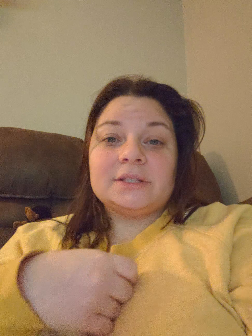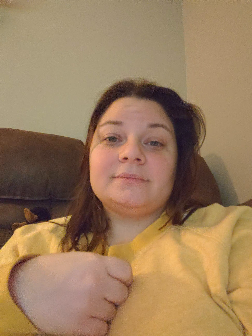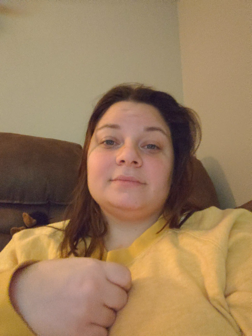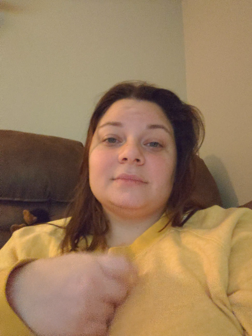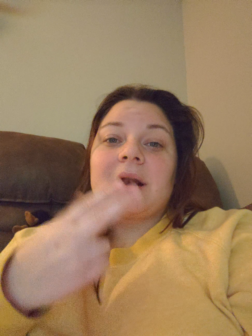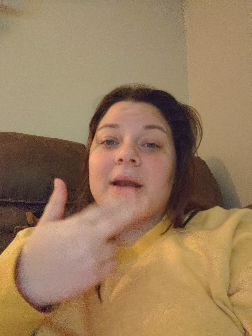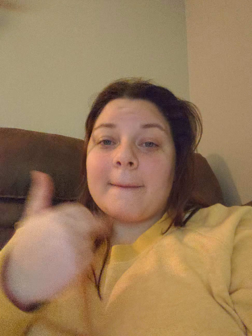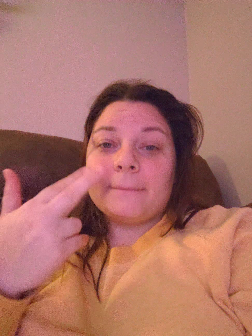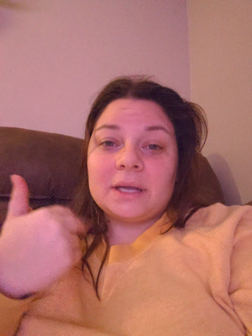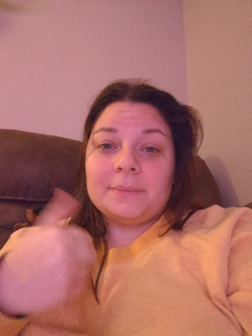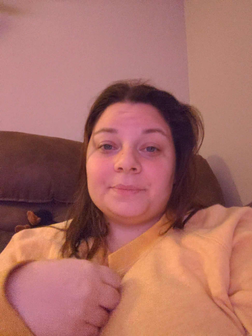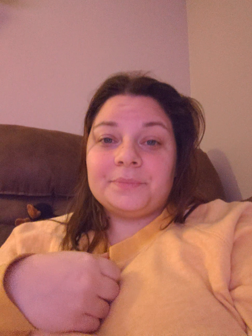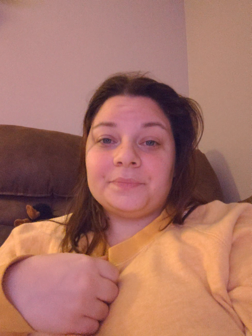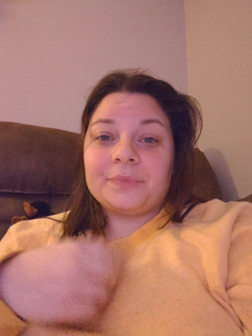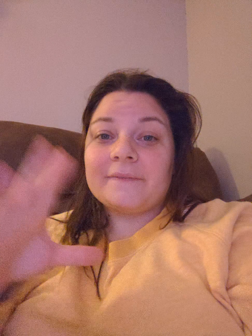napkin